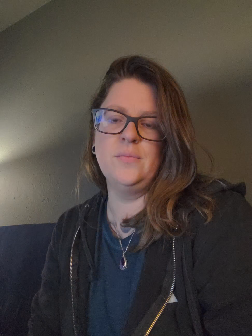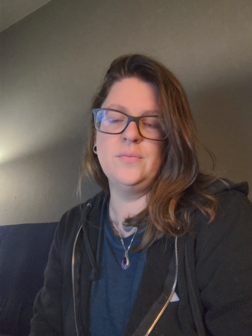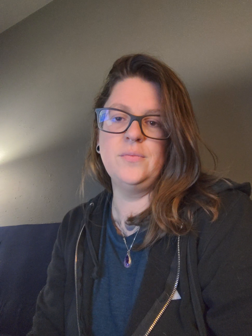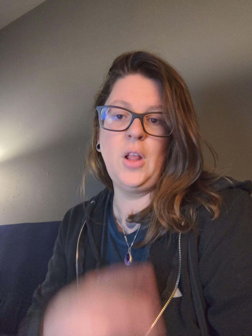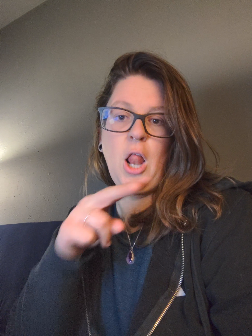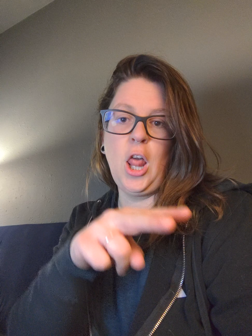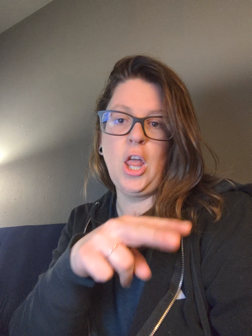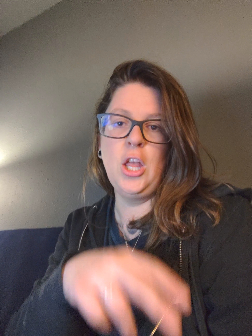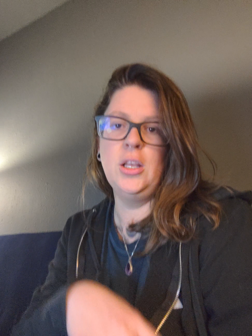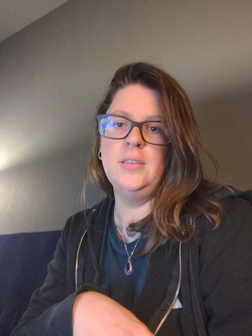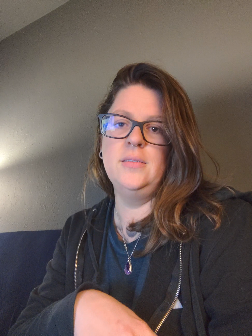look